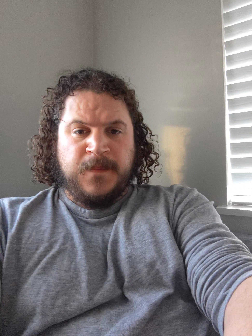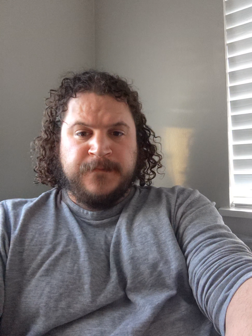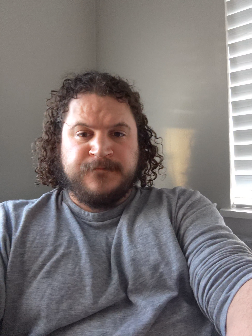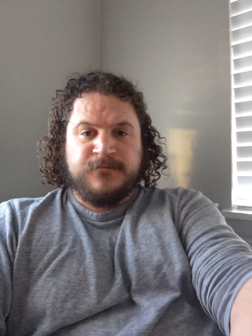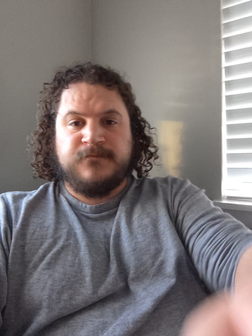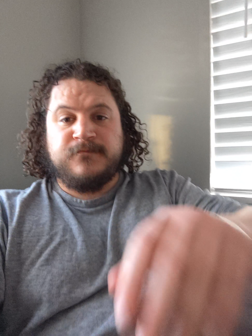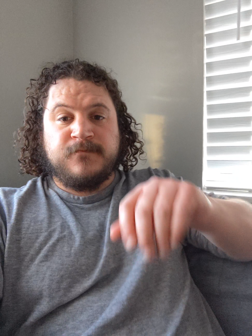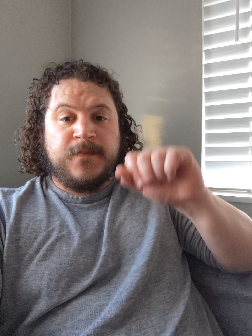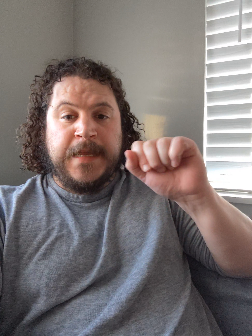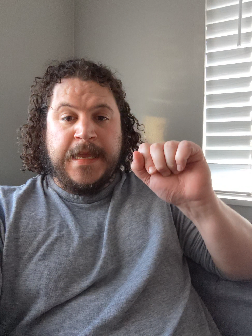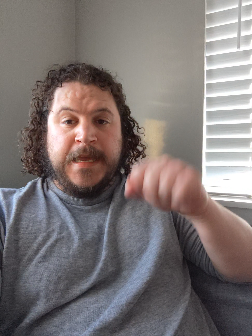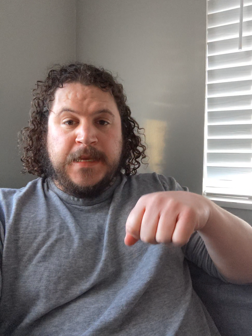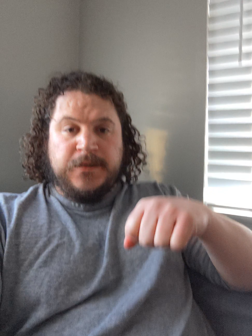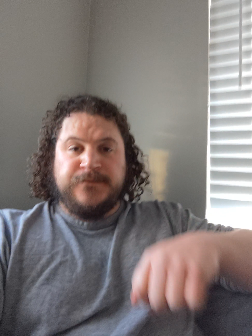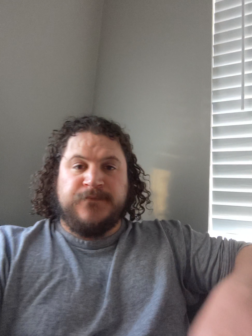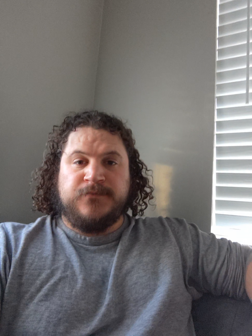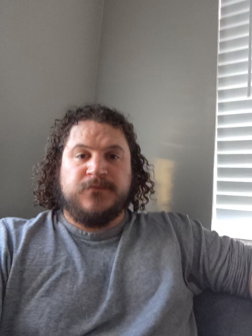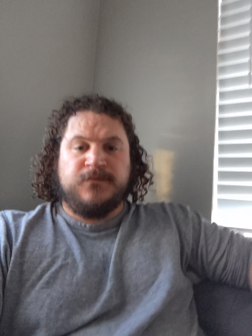can